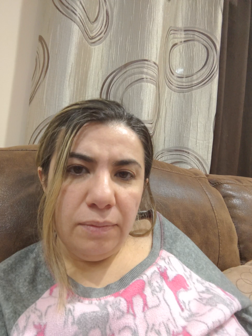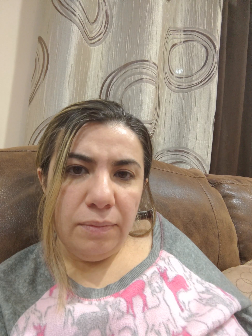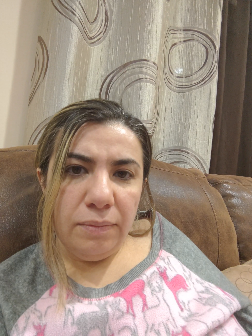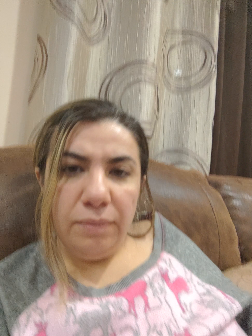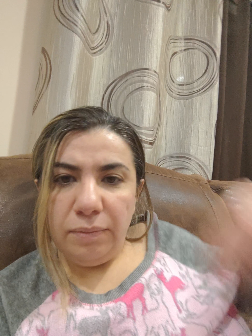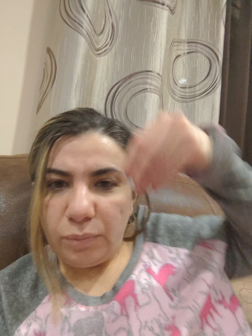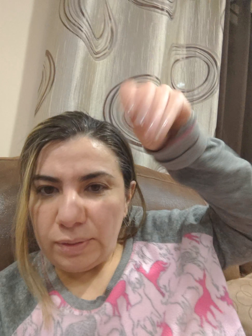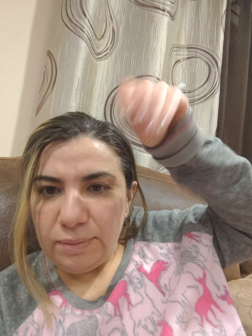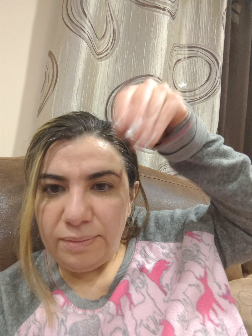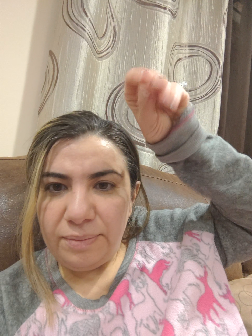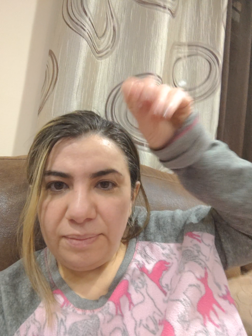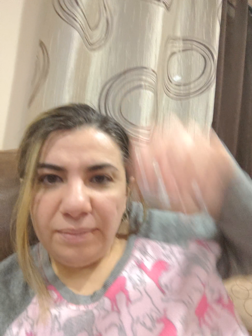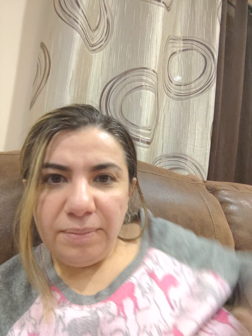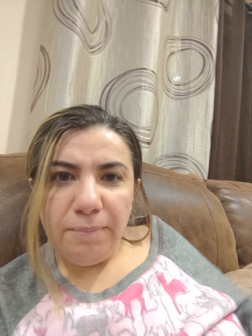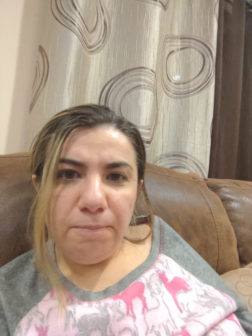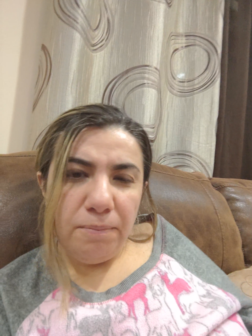store